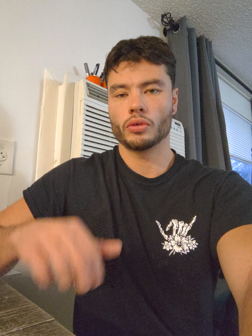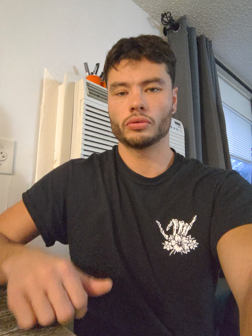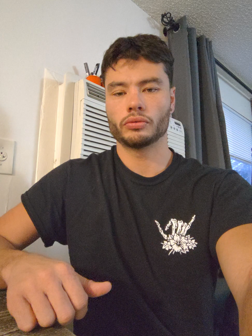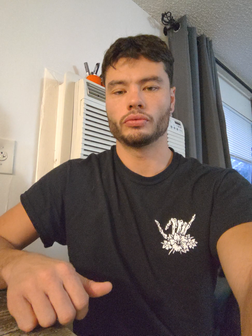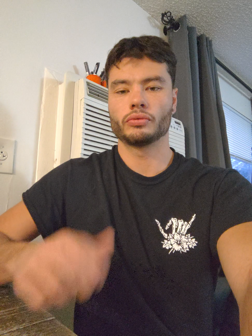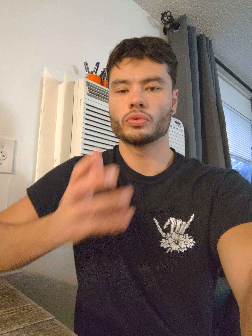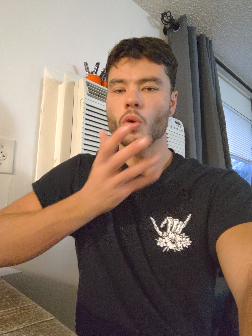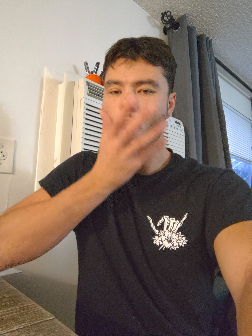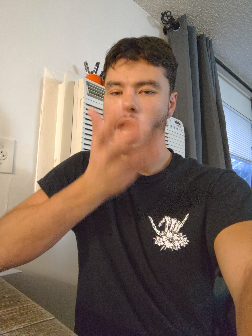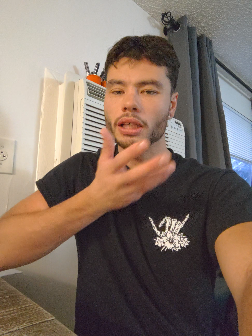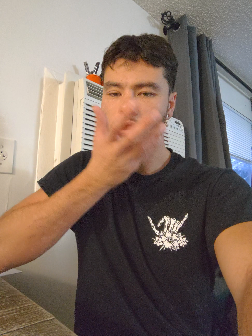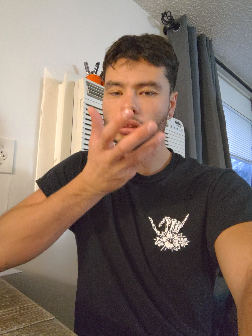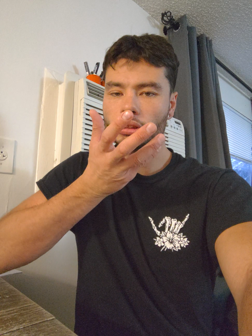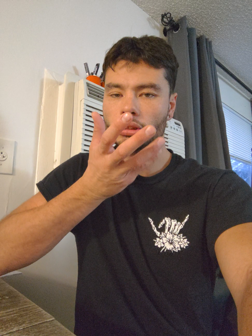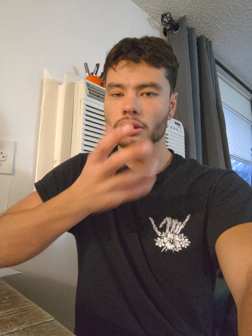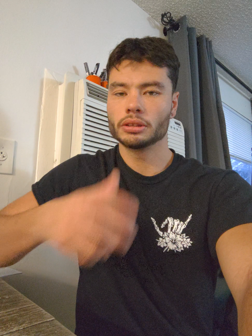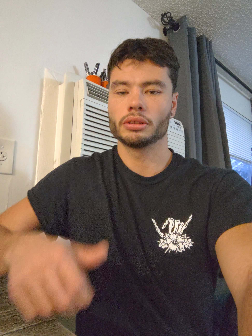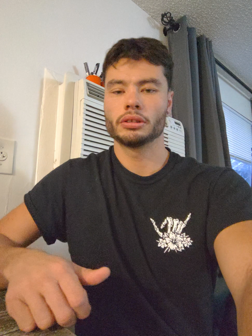grass